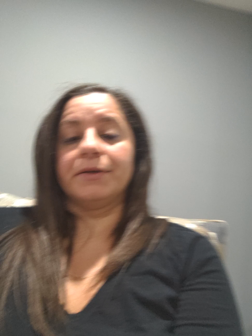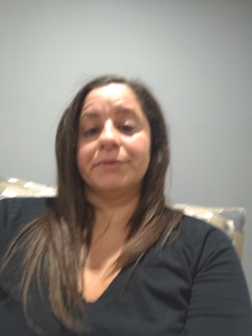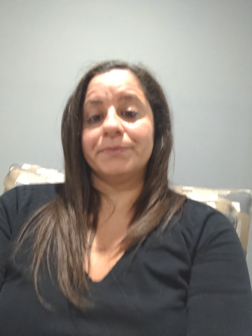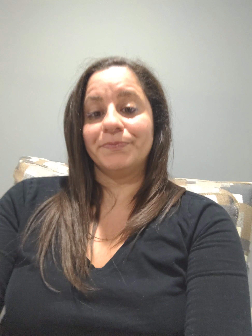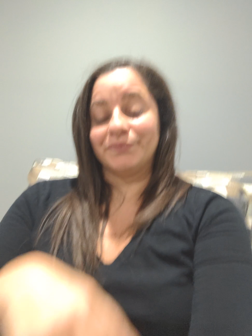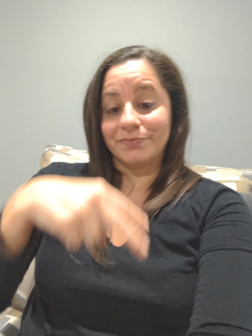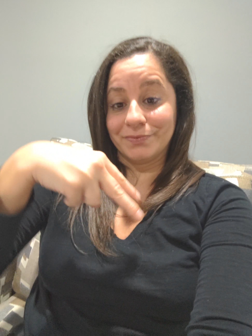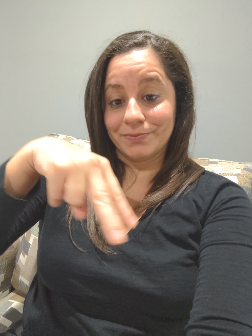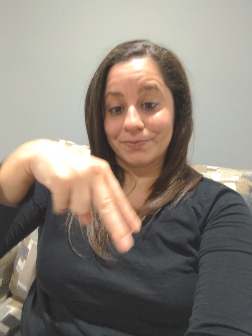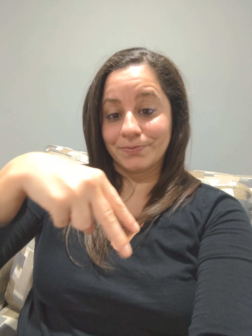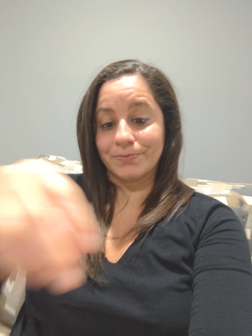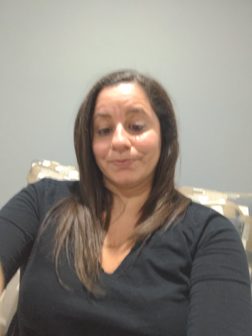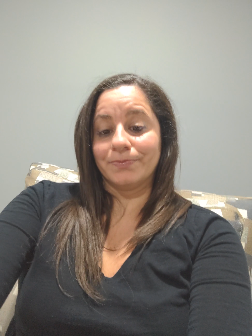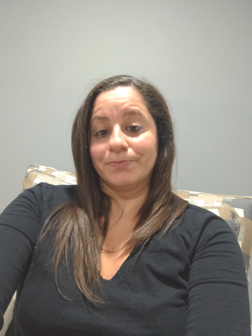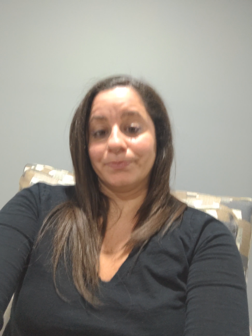dance